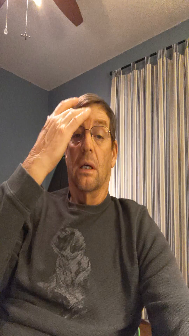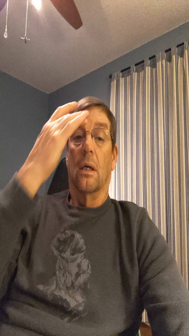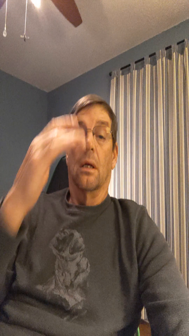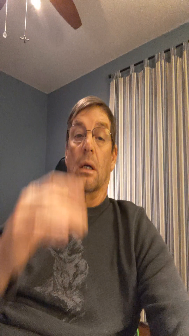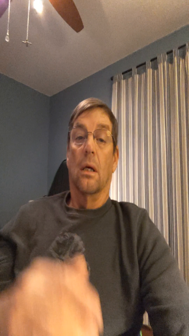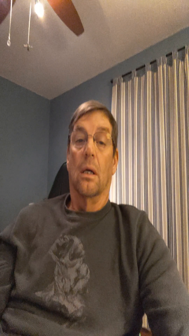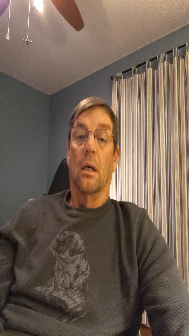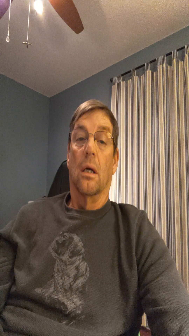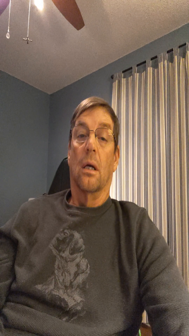sick